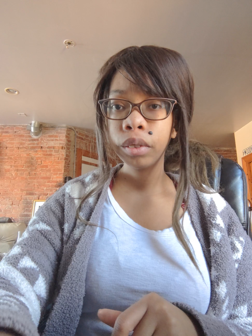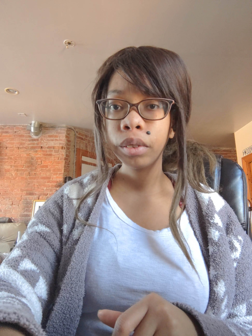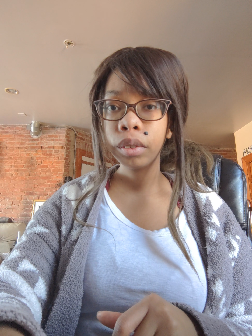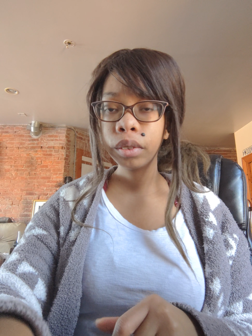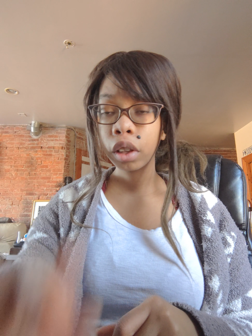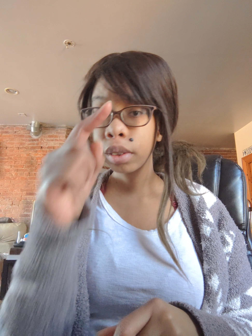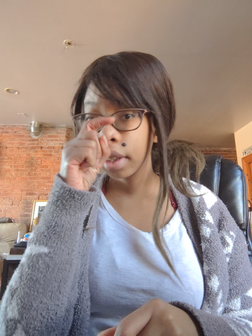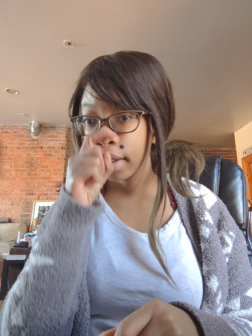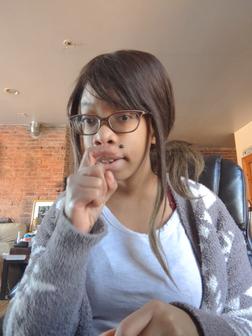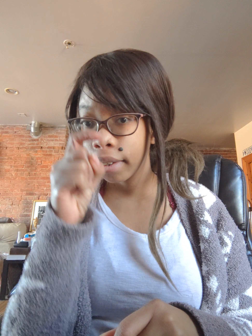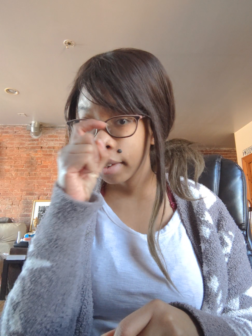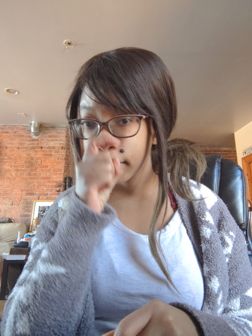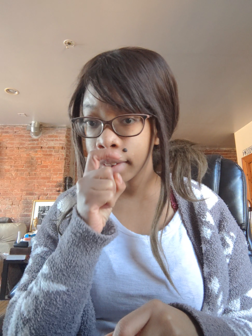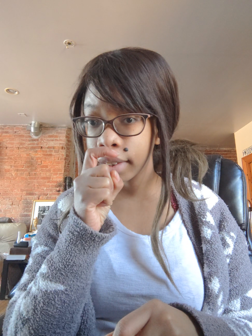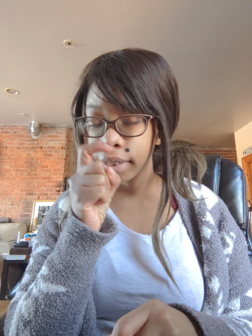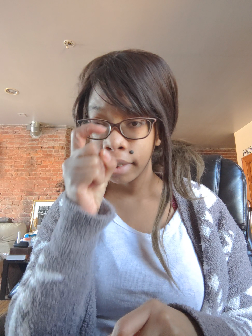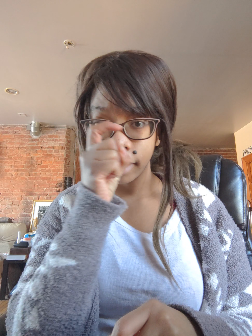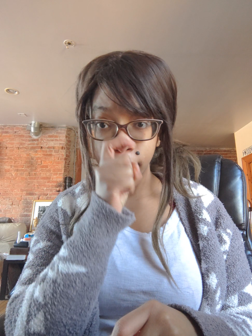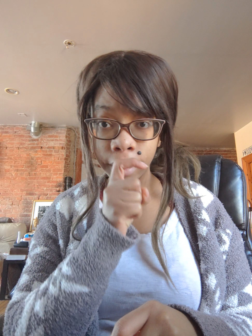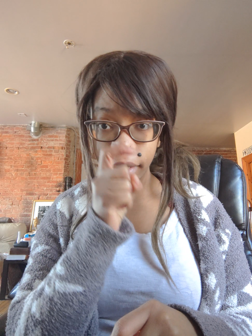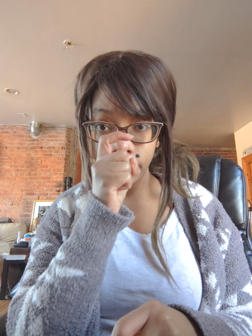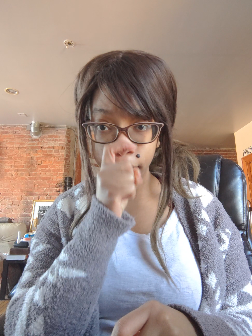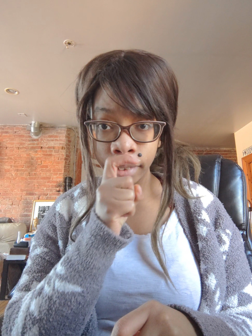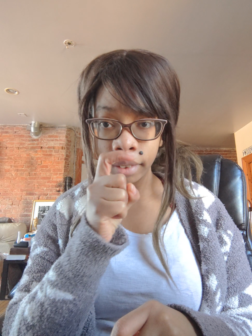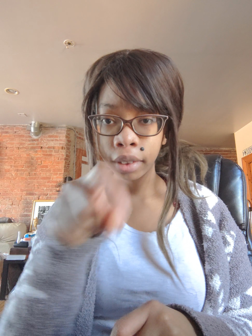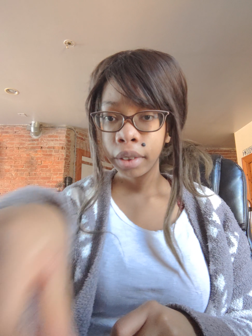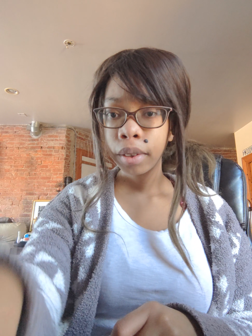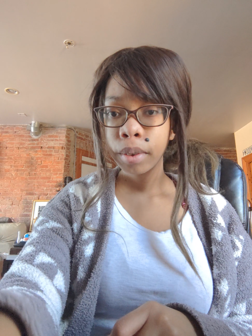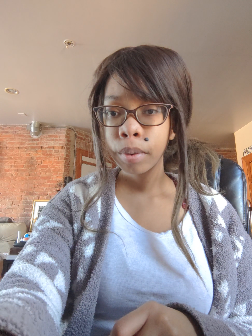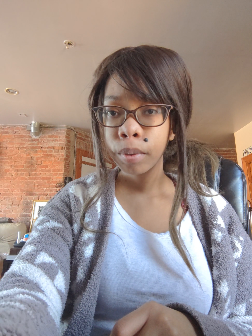doll